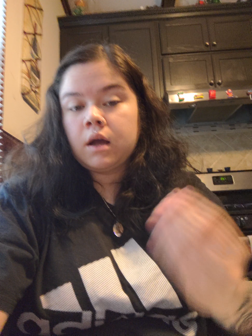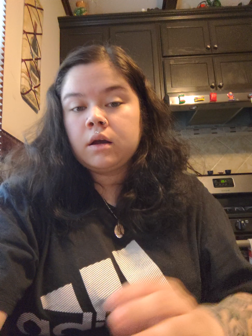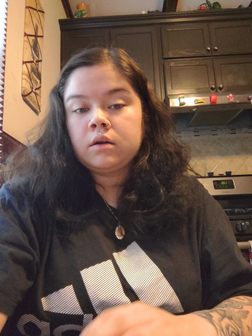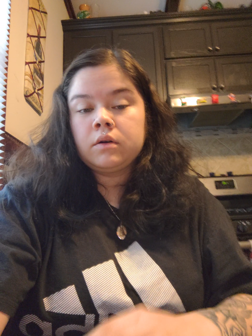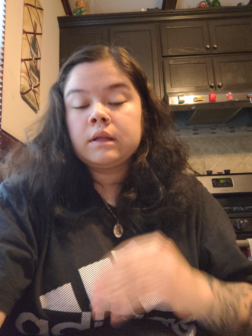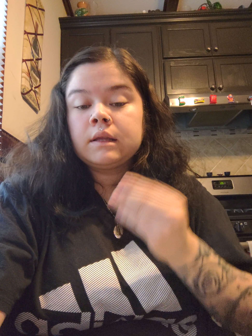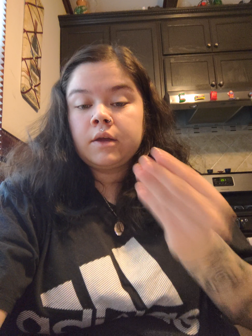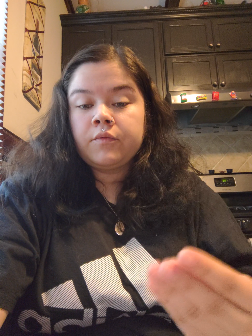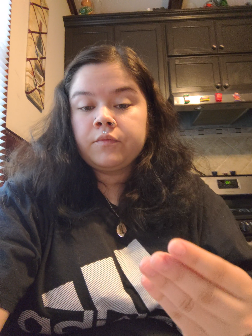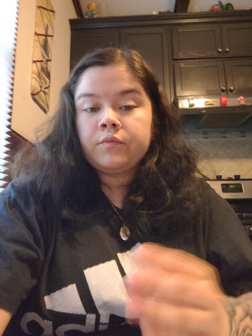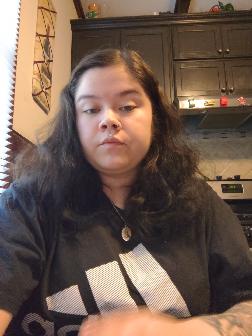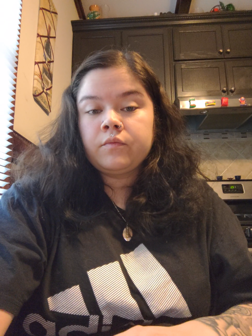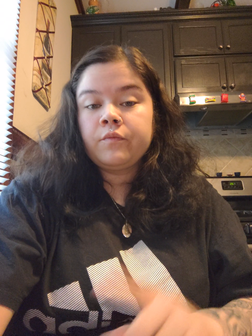give